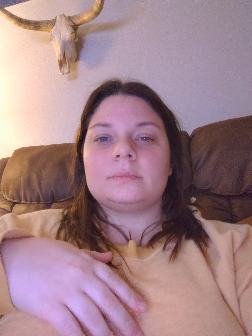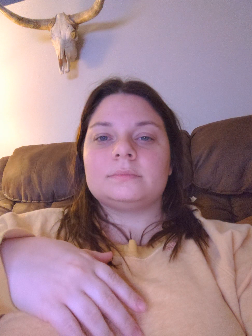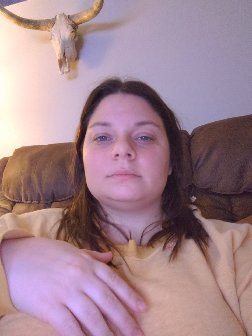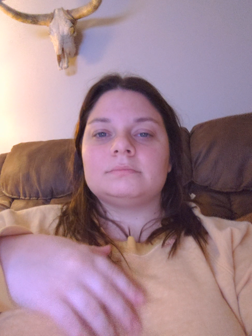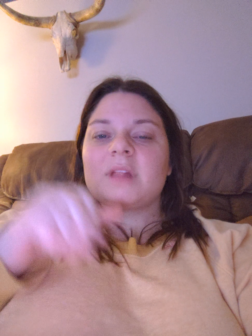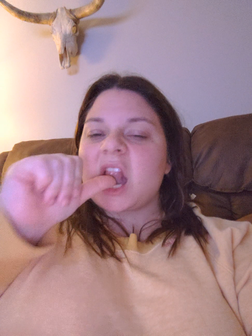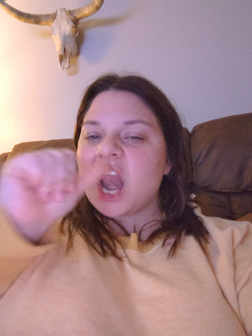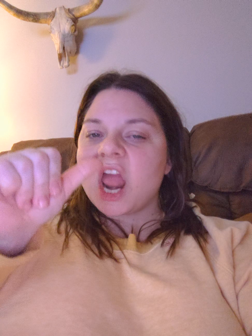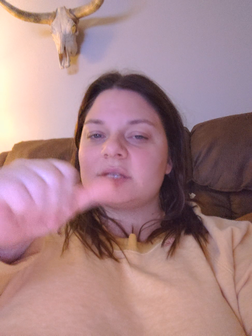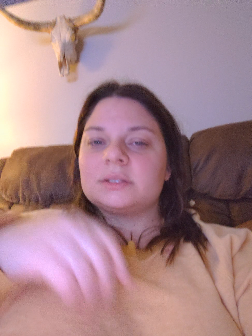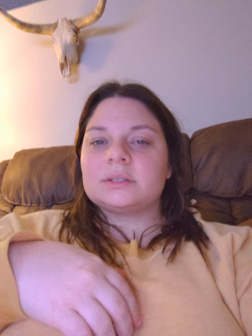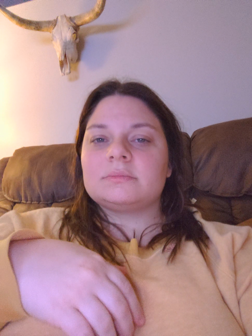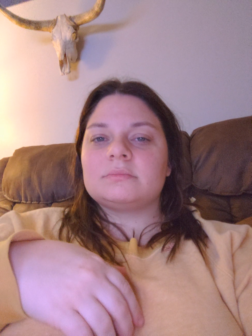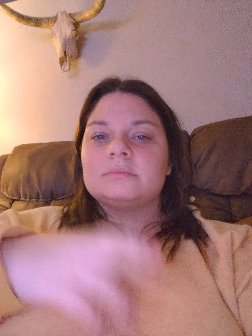nuts